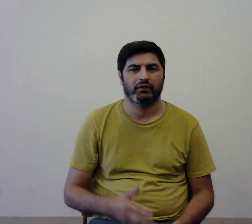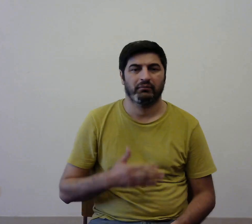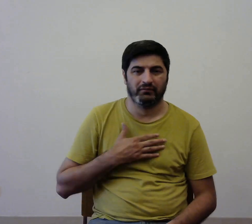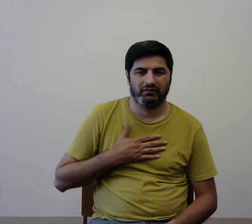mən